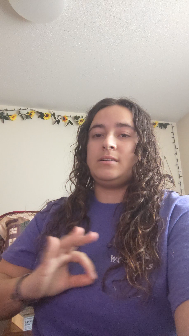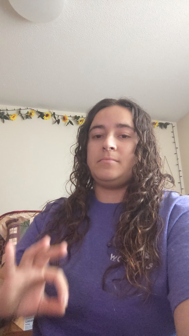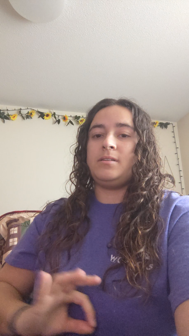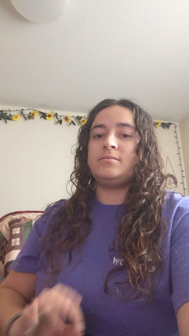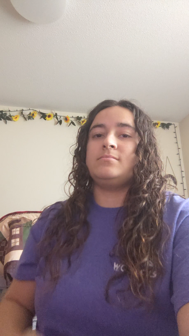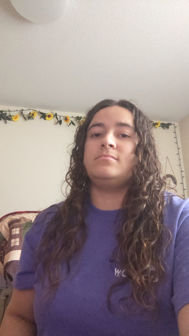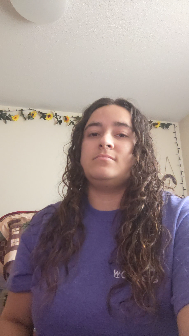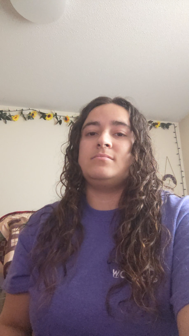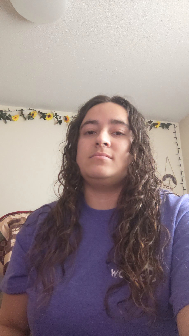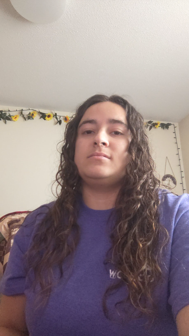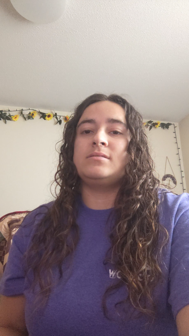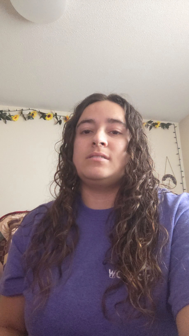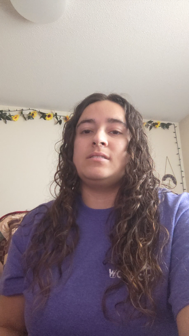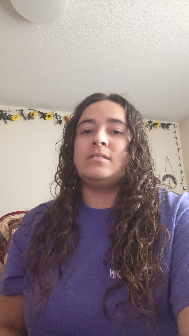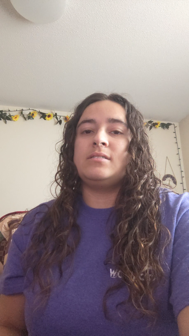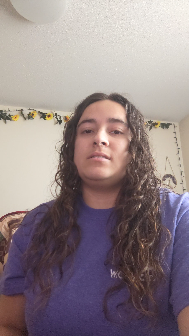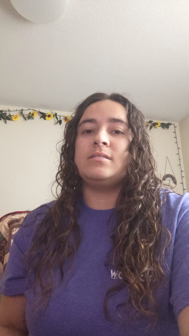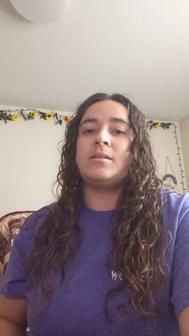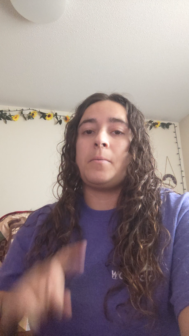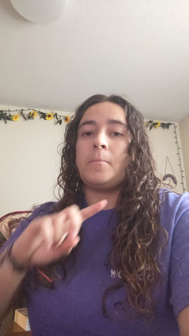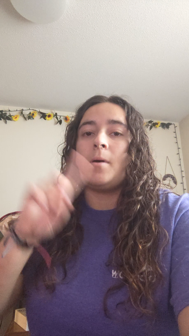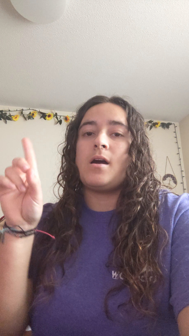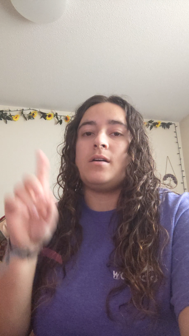but